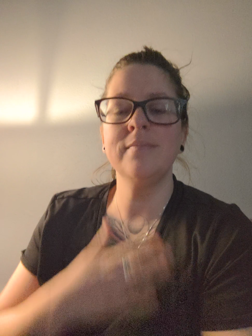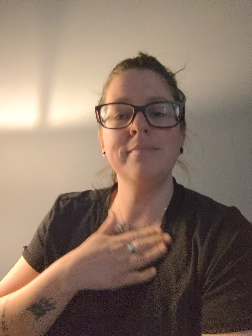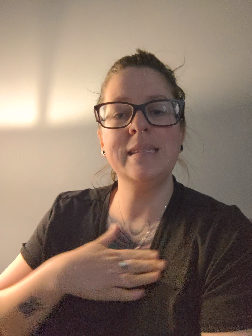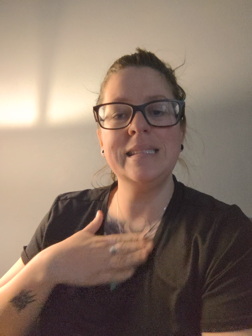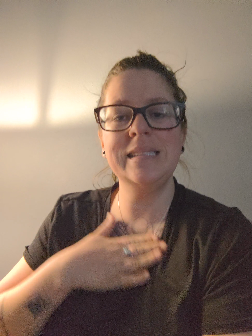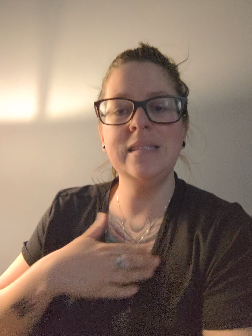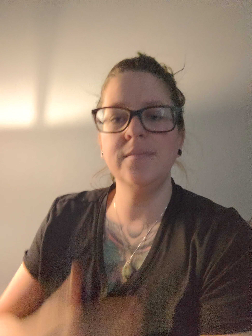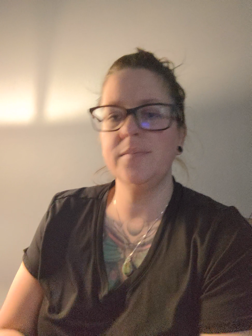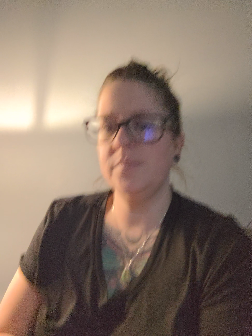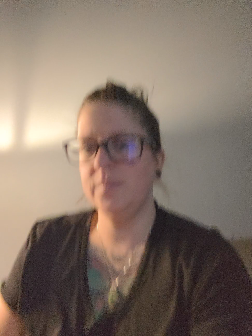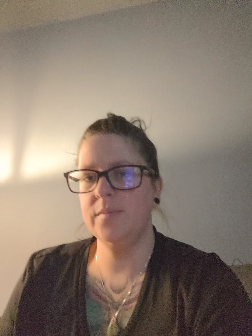please